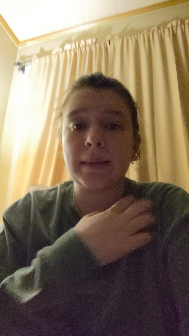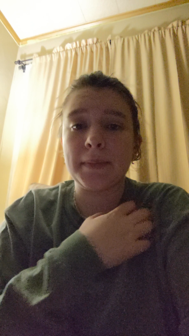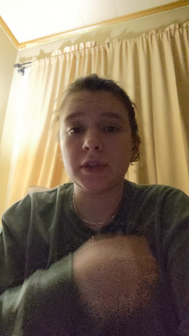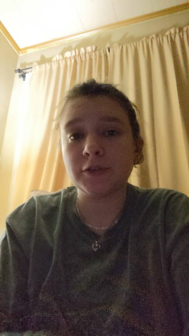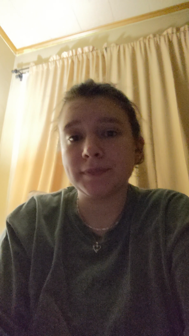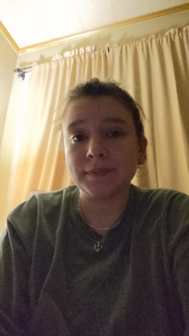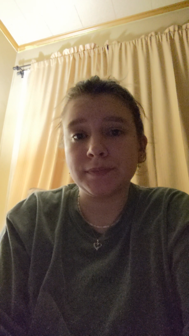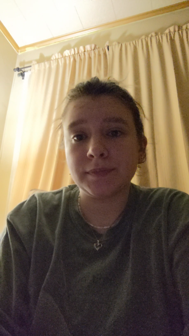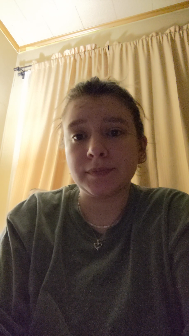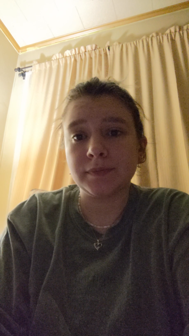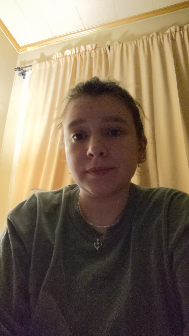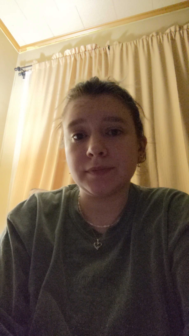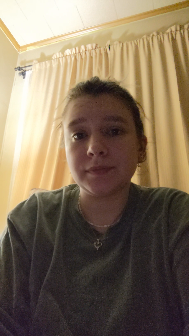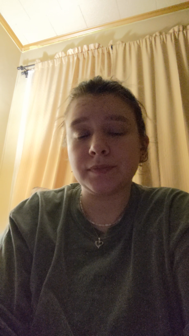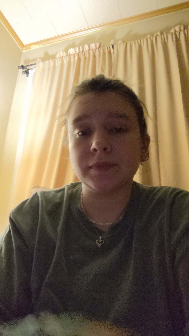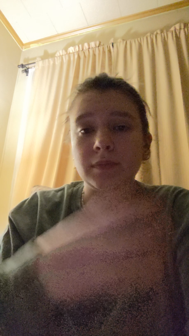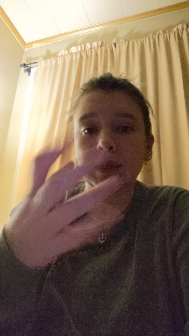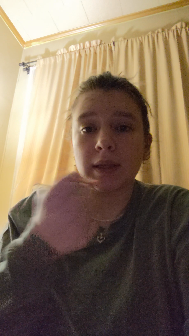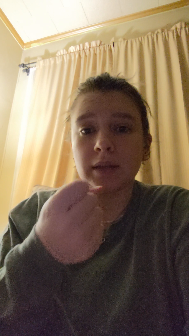get